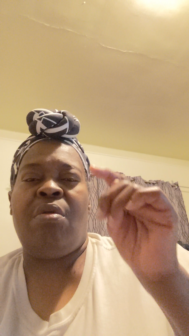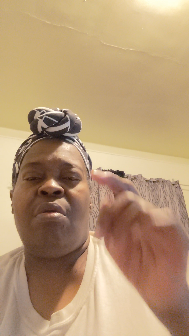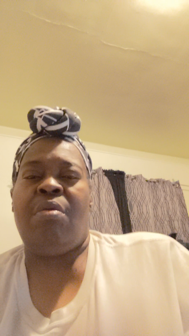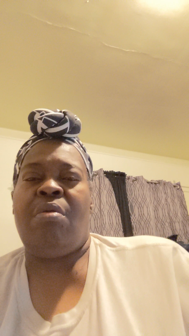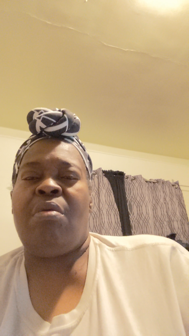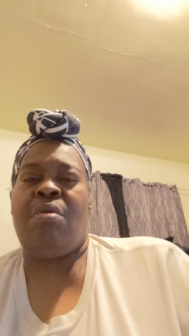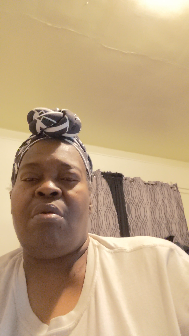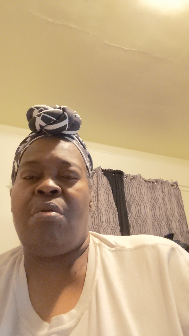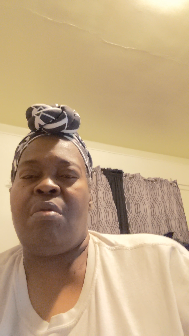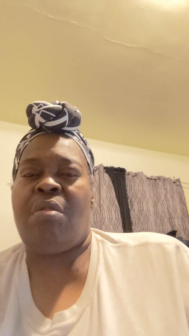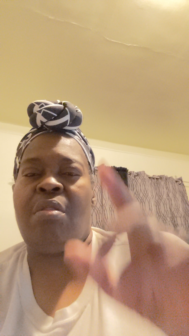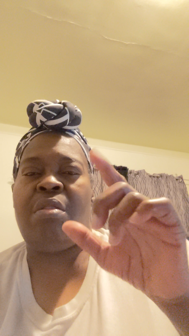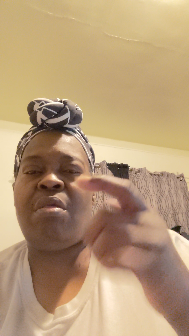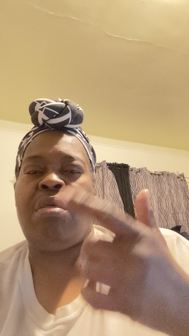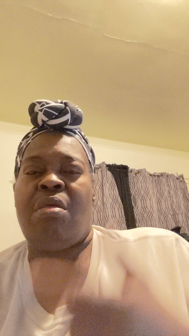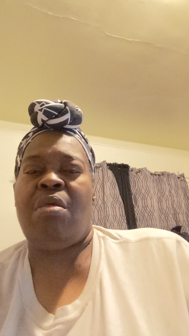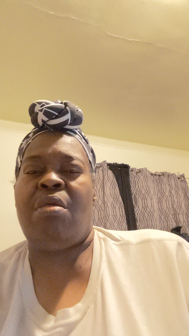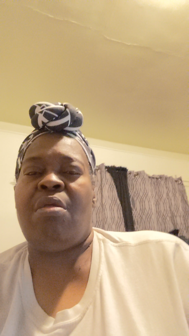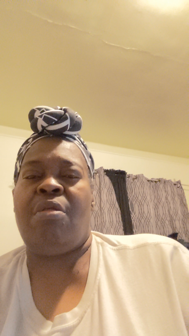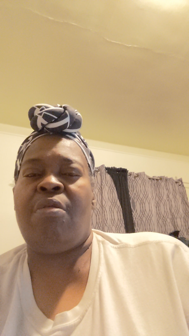leg